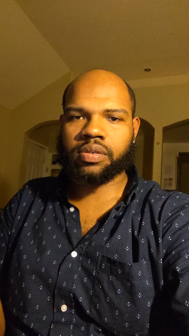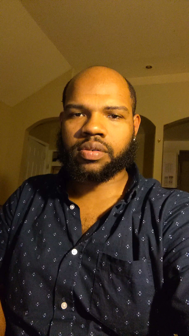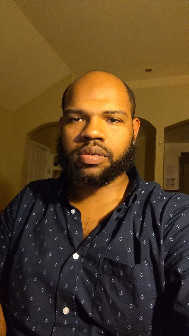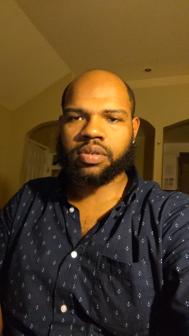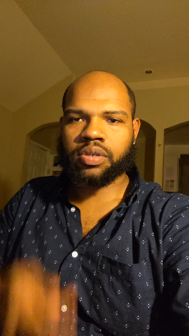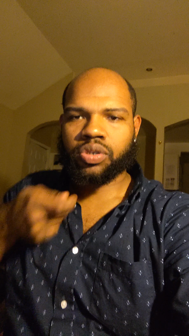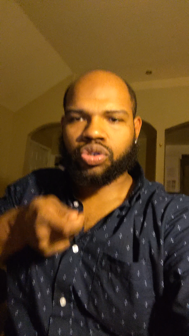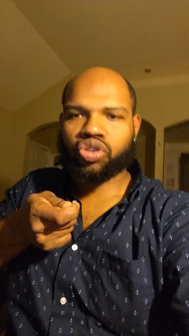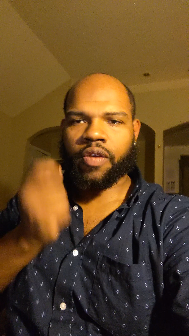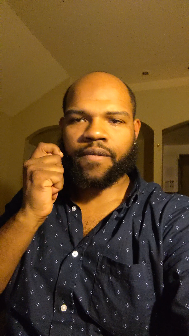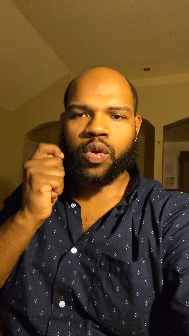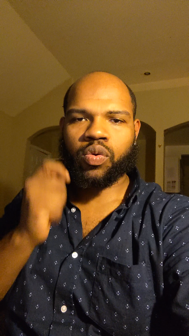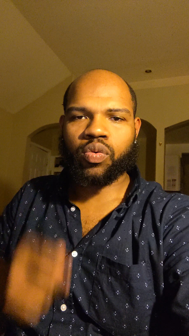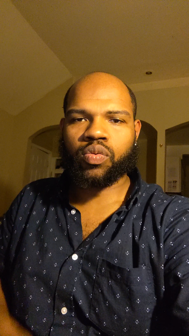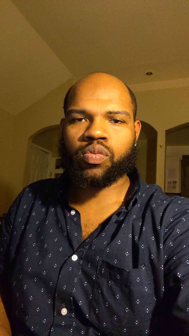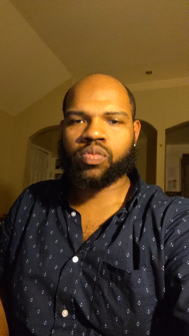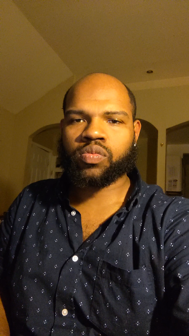shovel